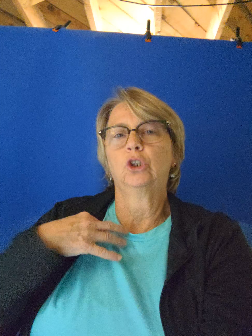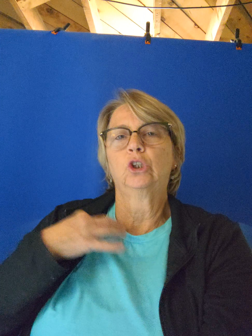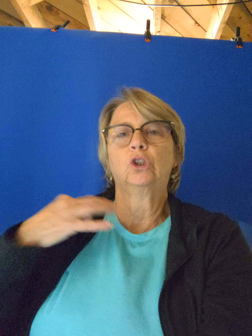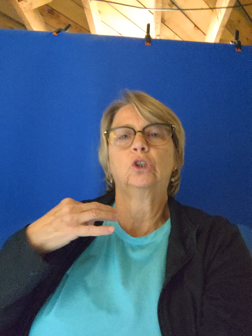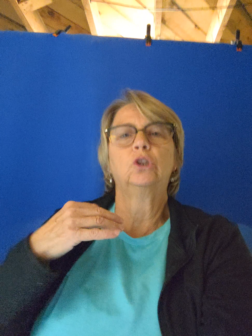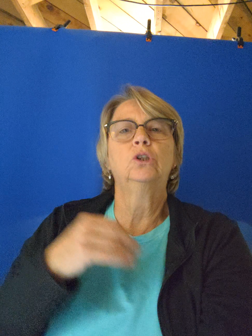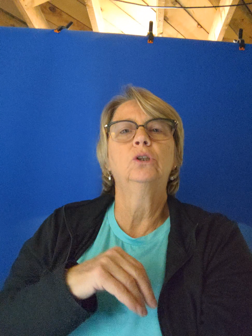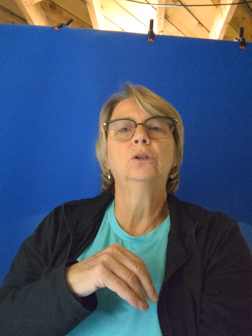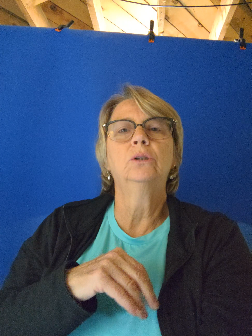shirt